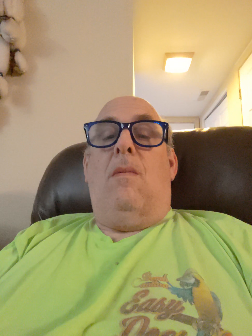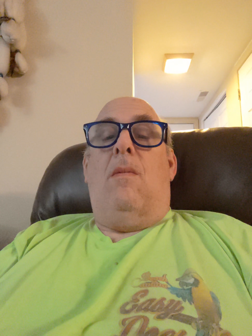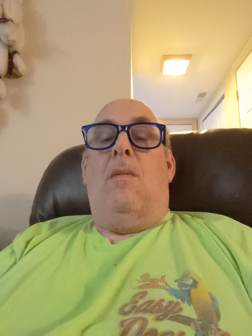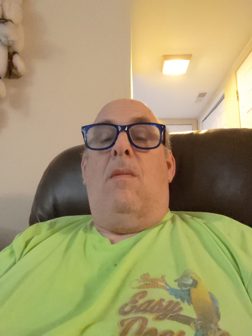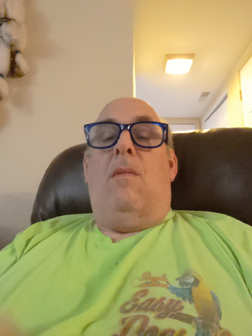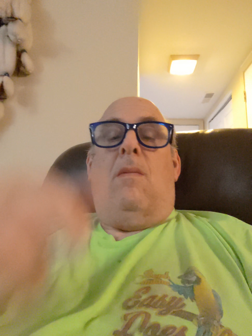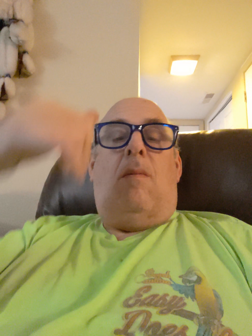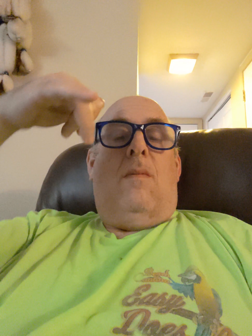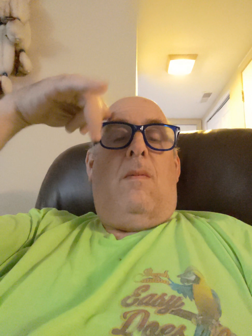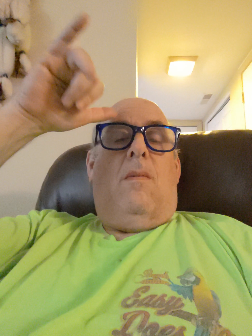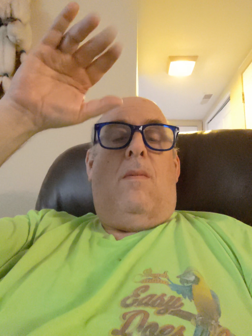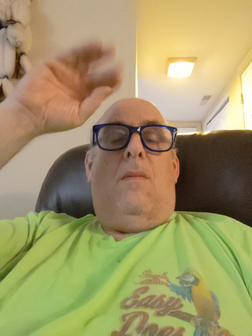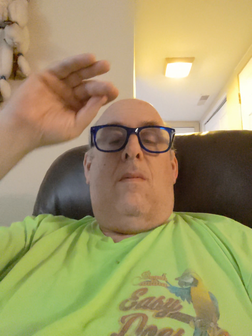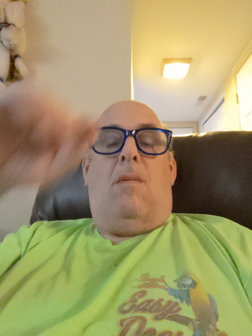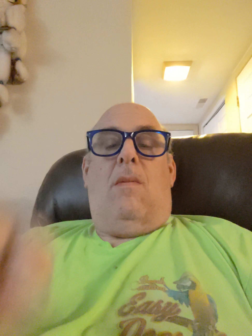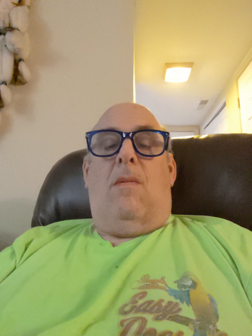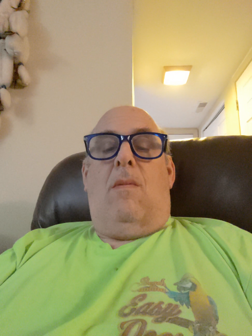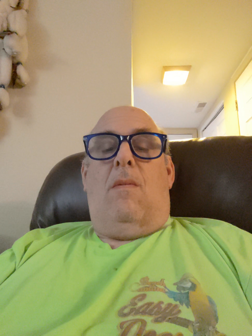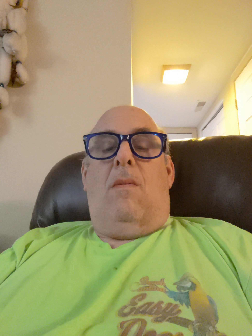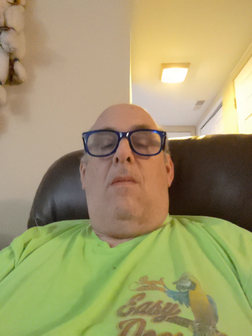cowboy